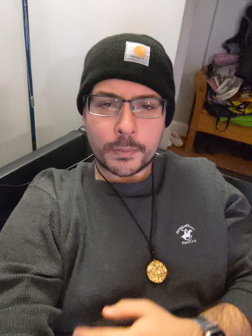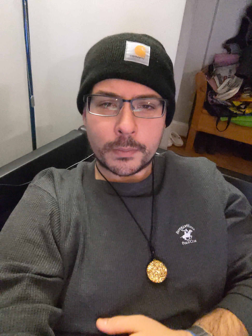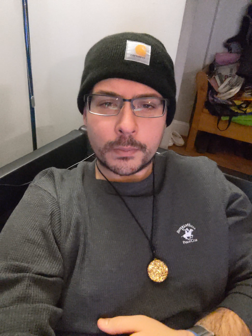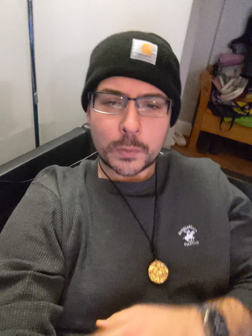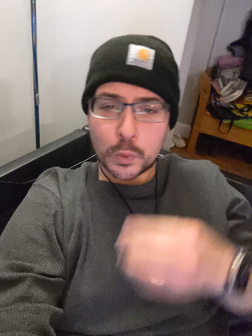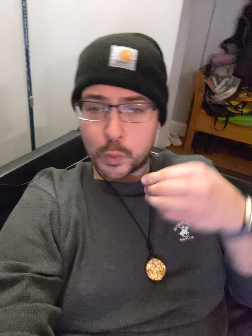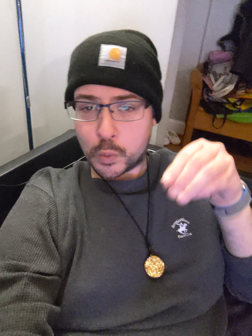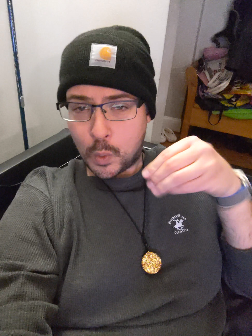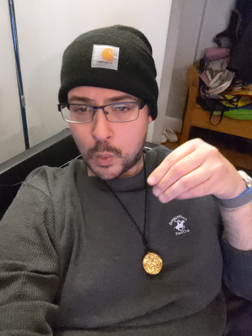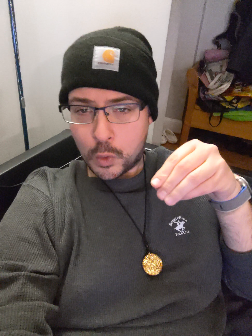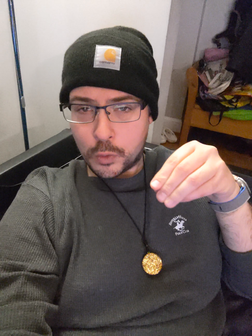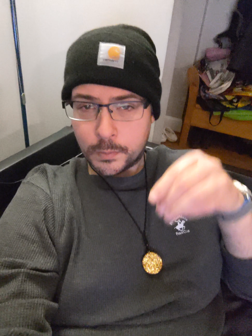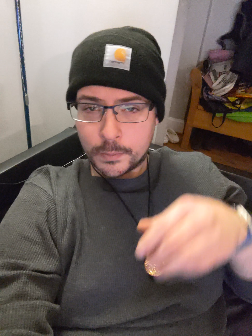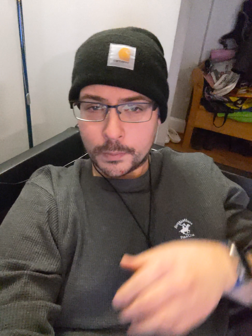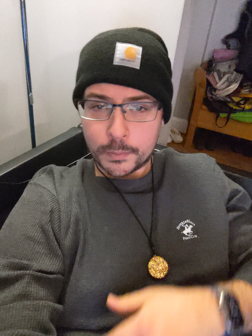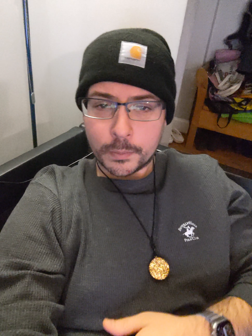store